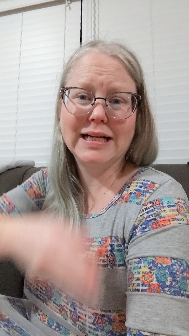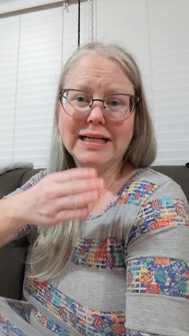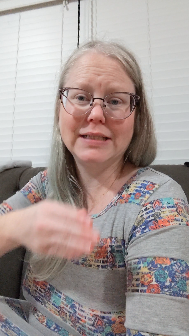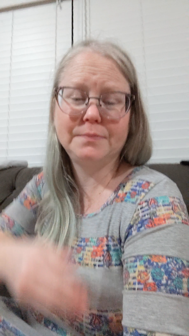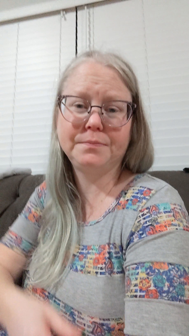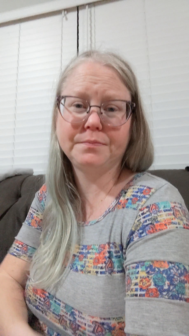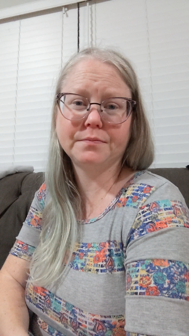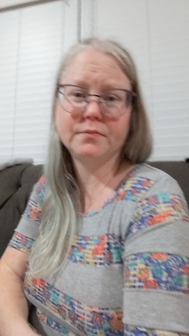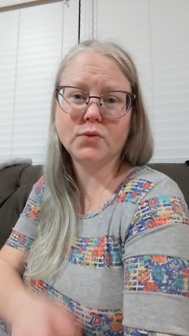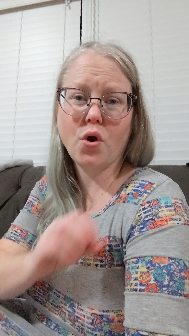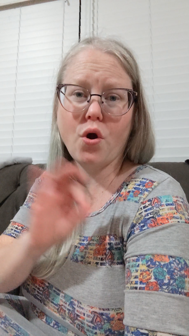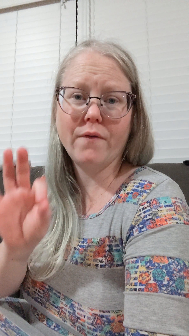of